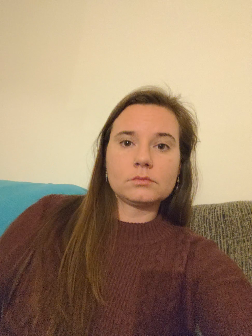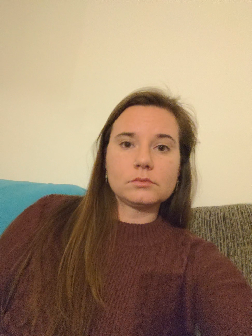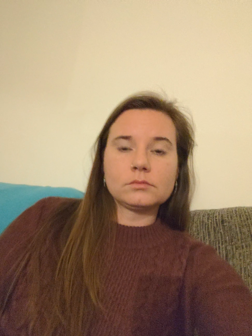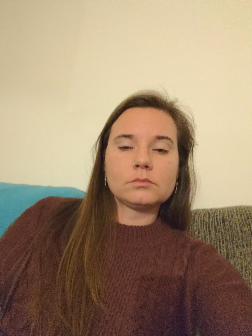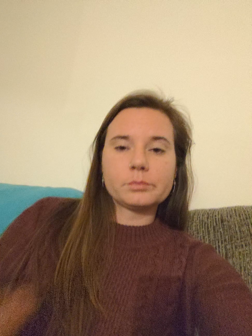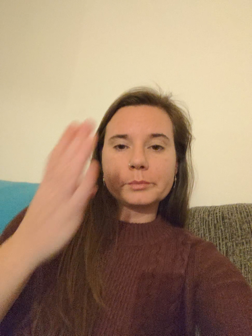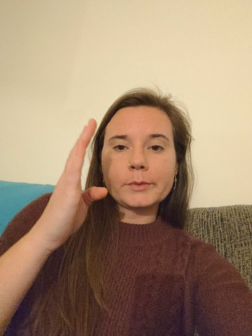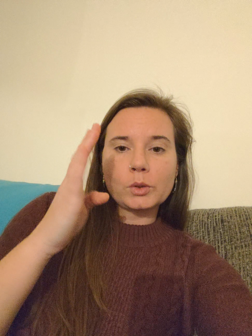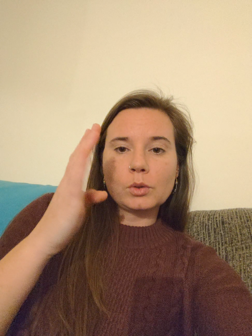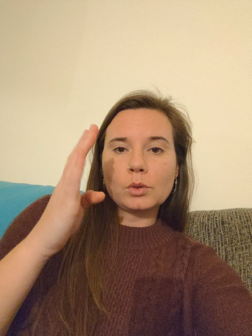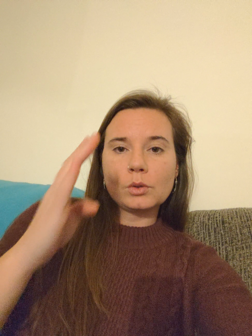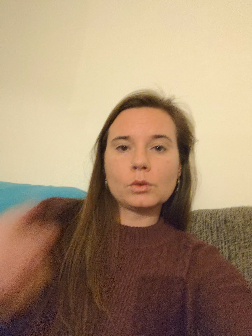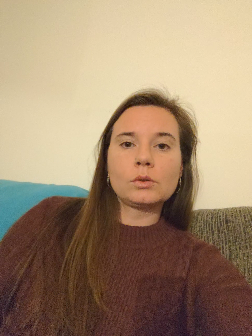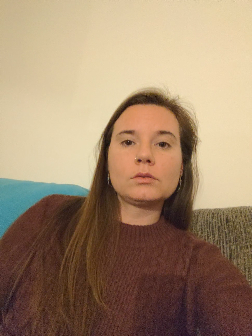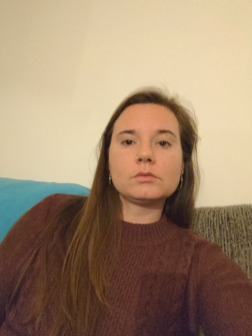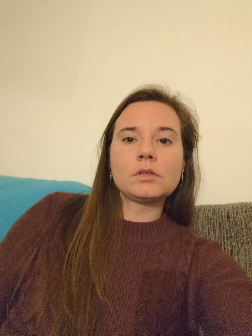blue